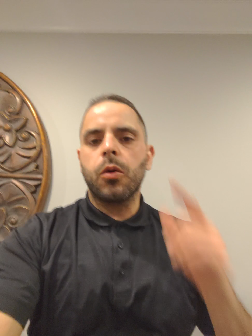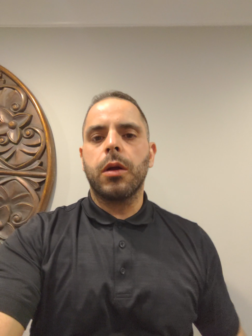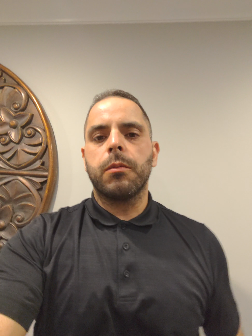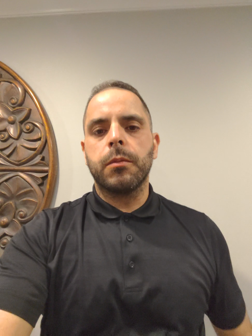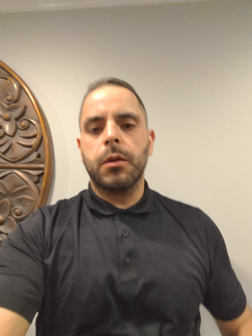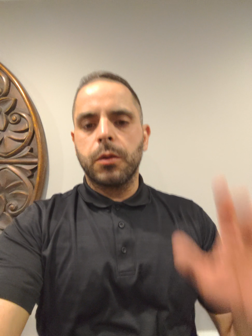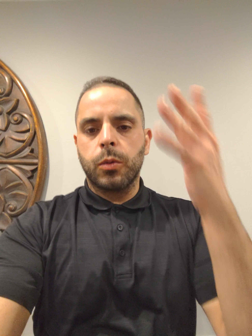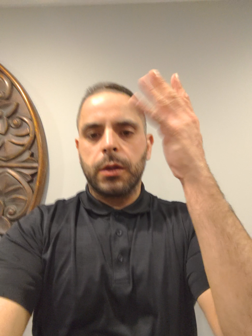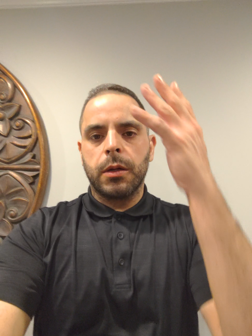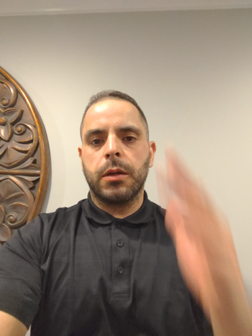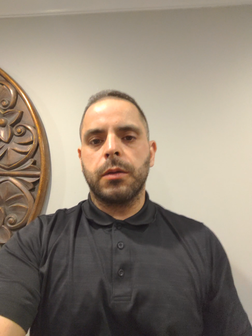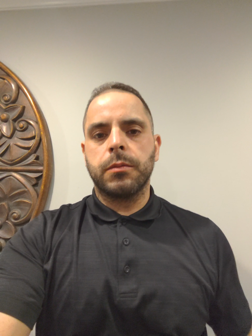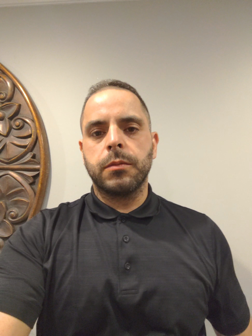tree